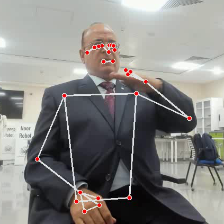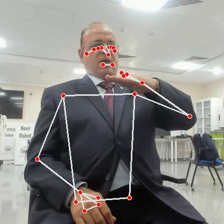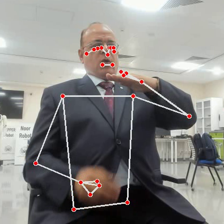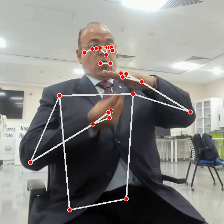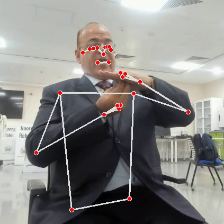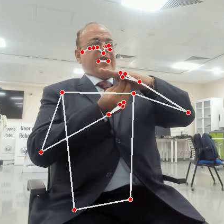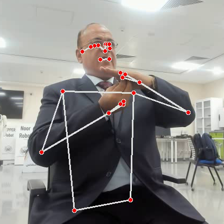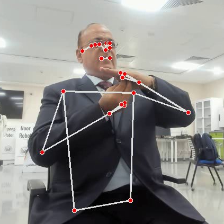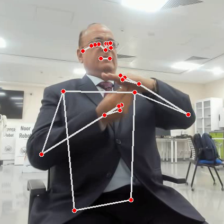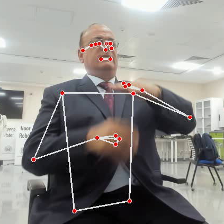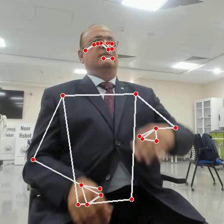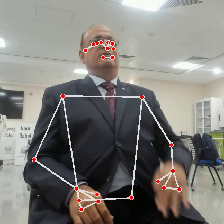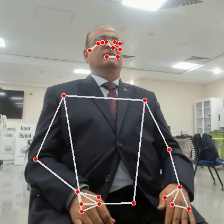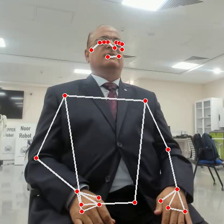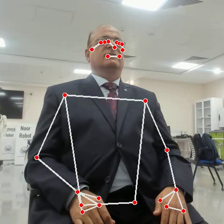kolya